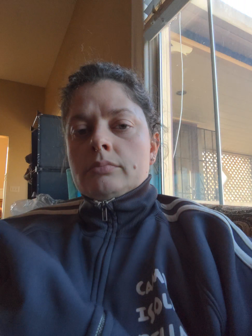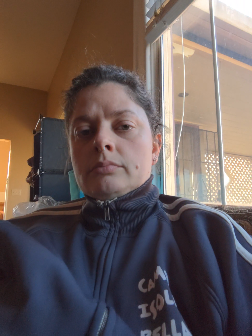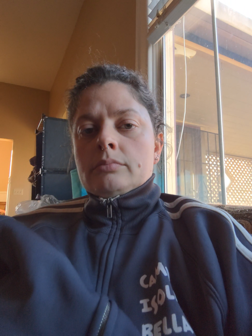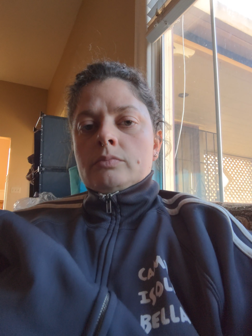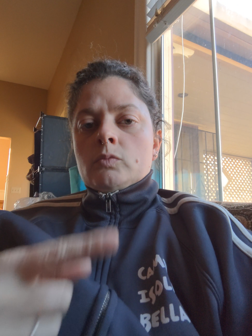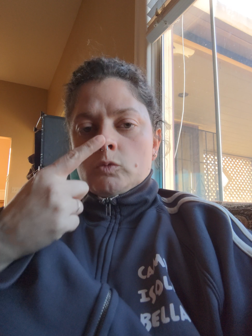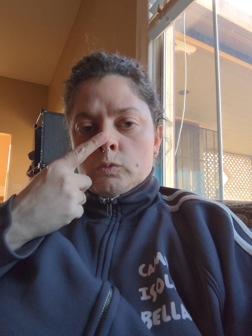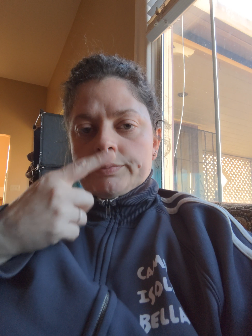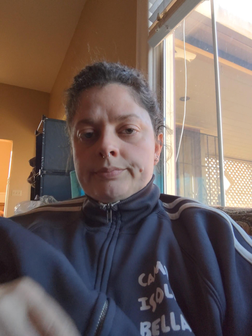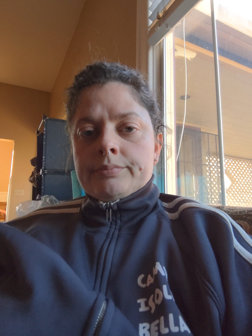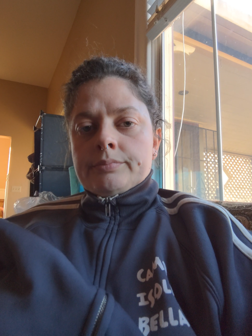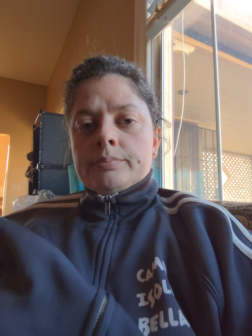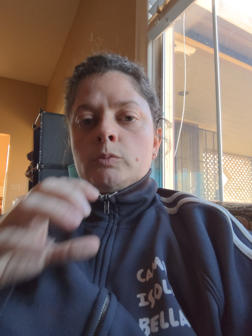nose